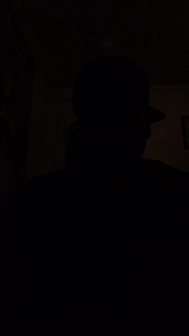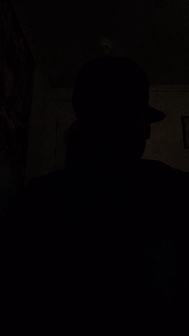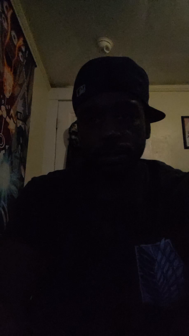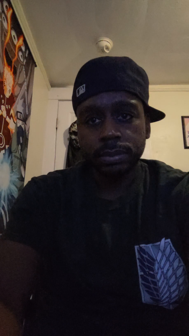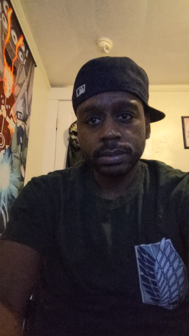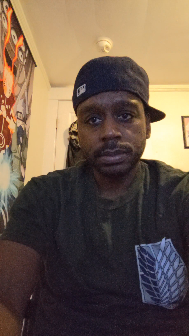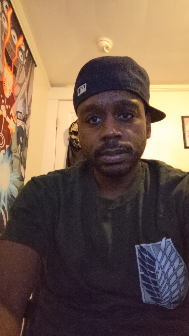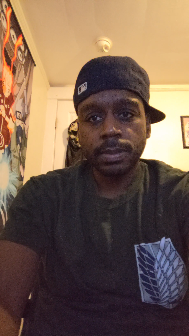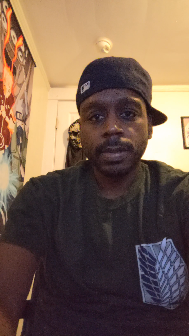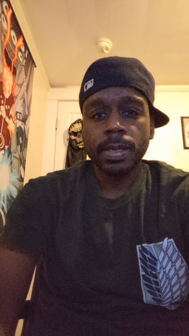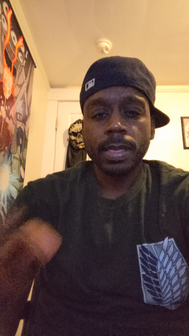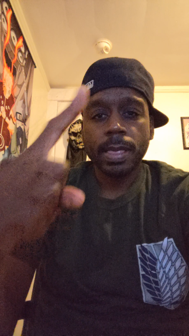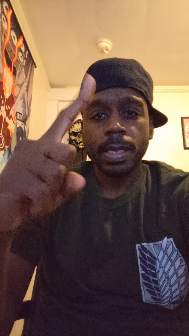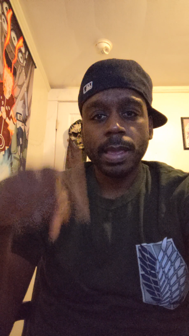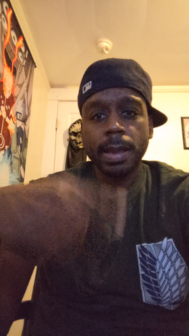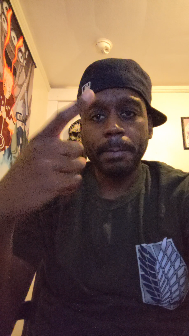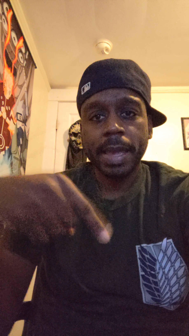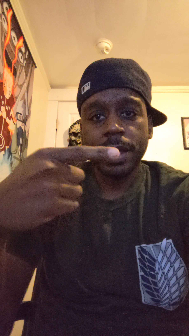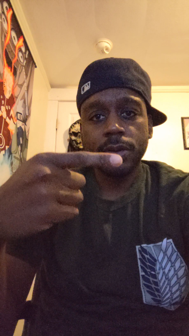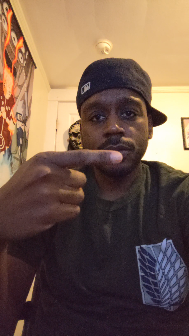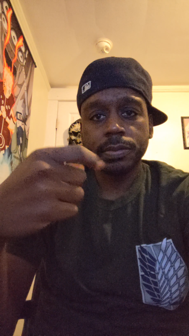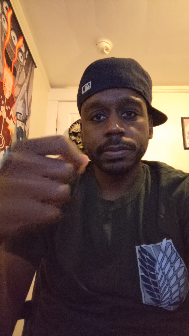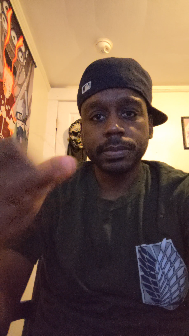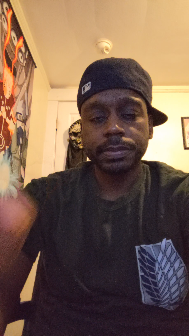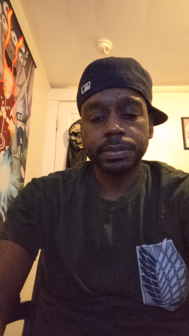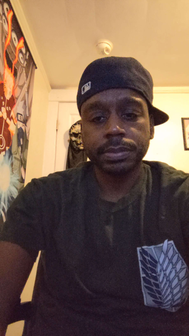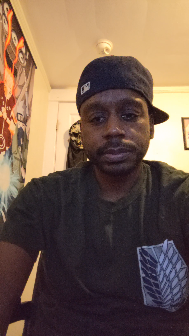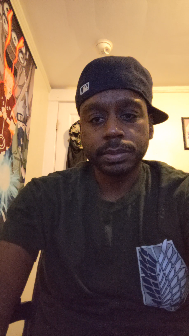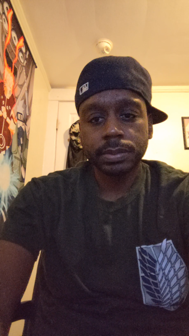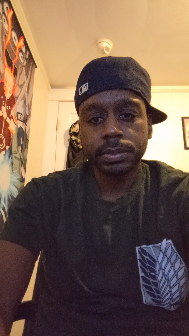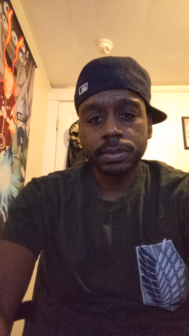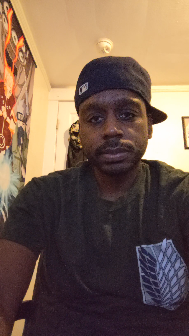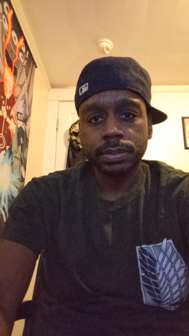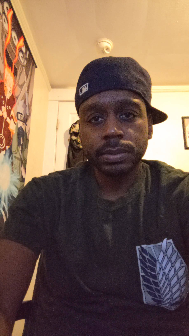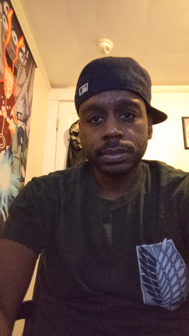about